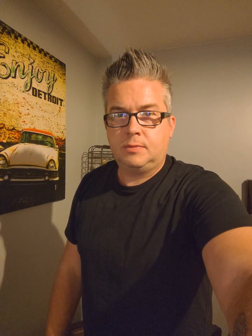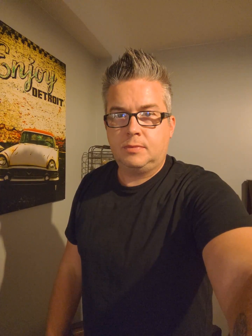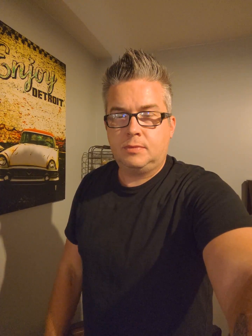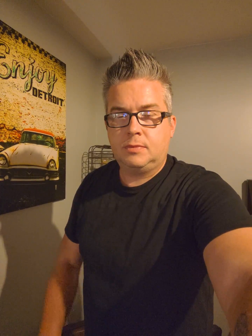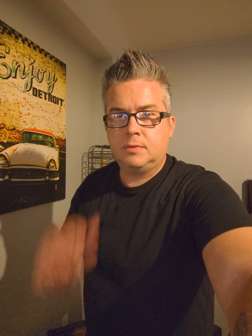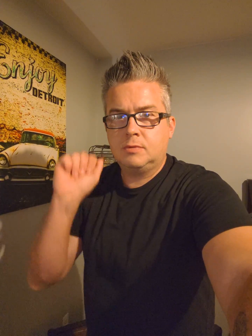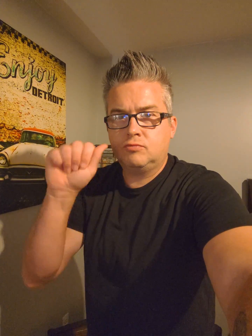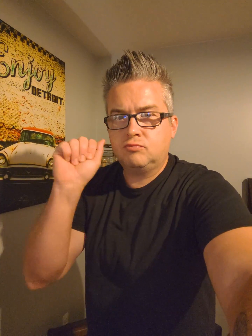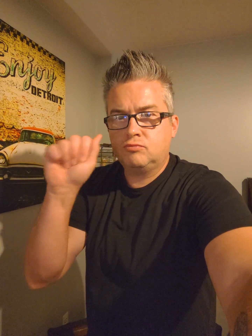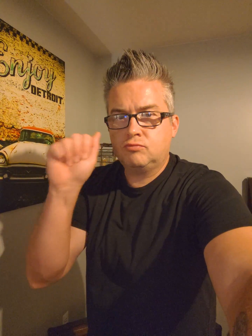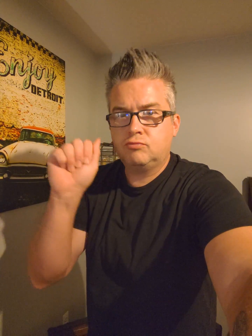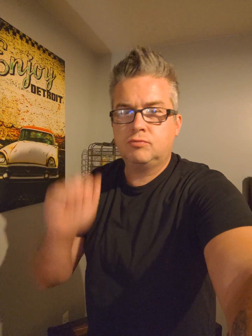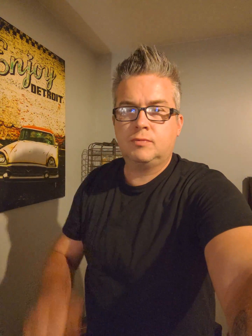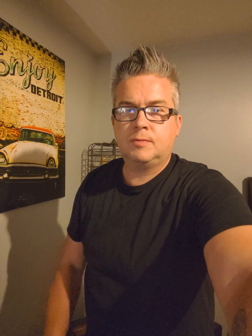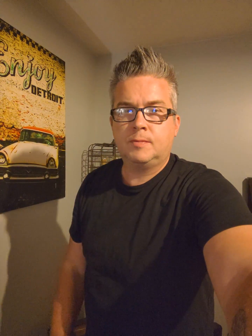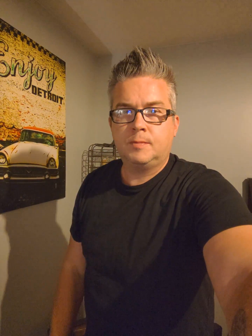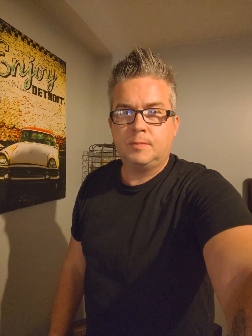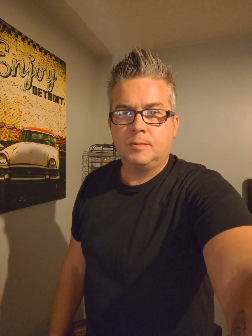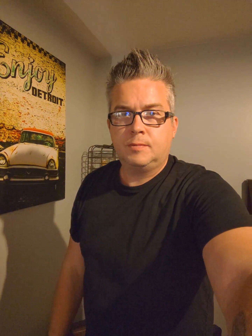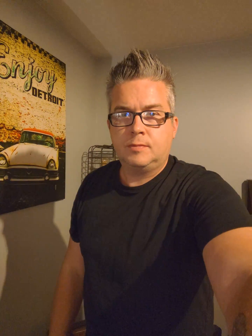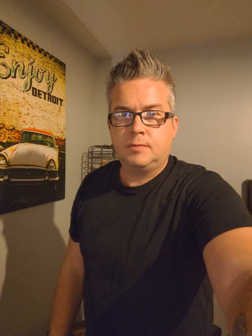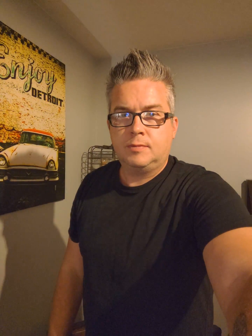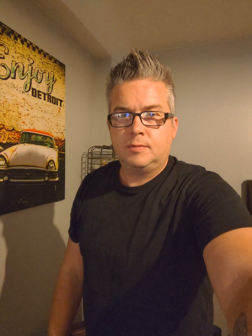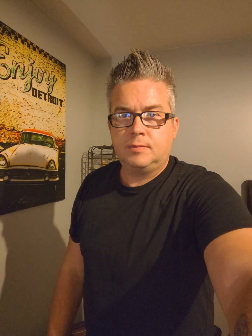knock